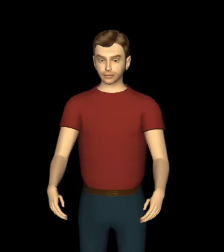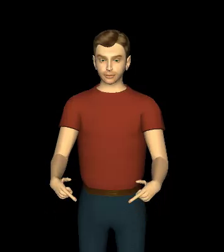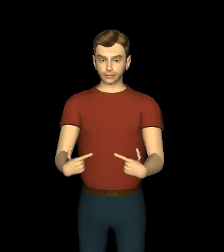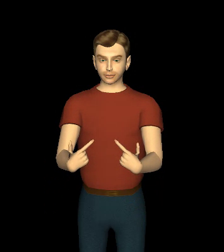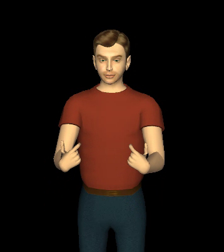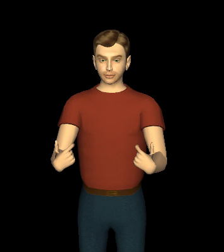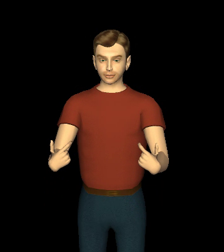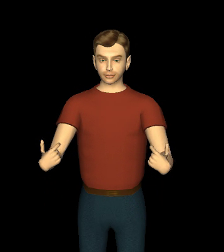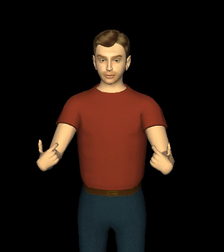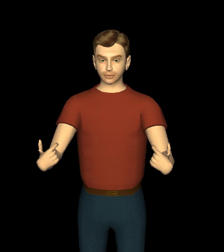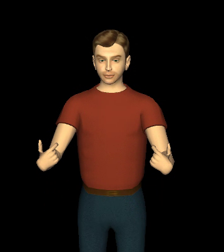مواد